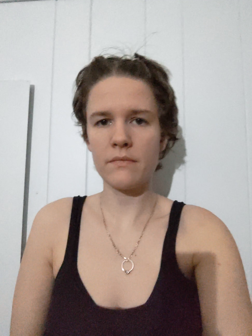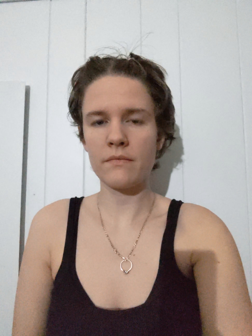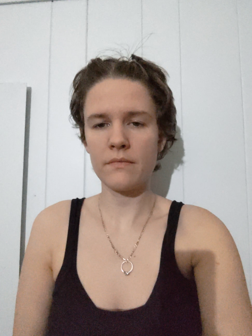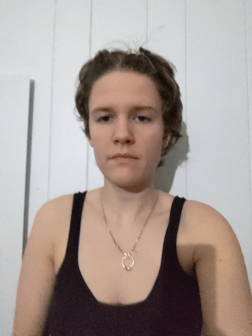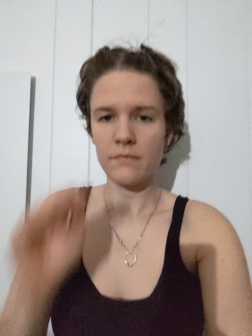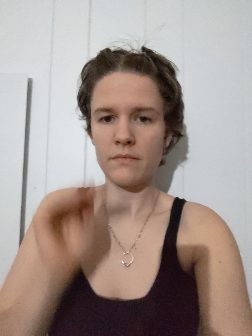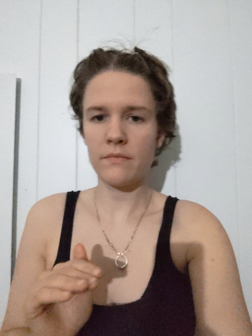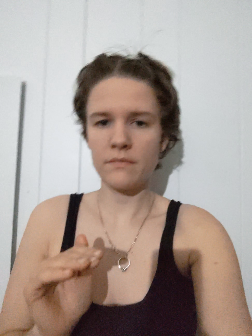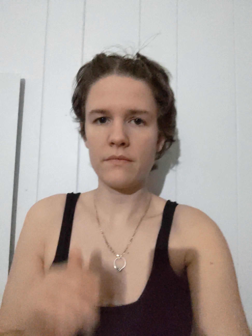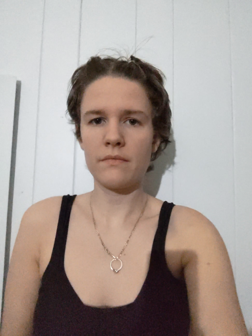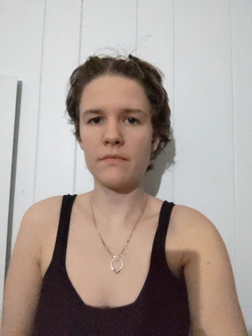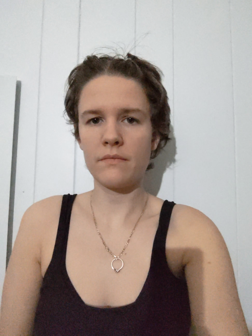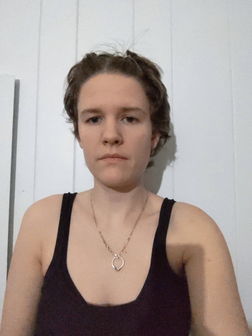child